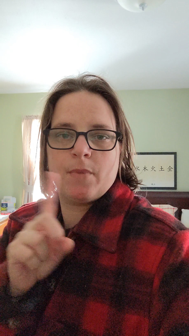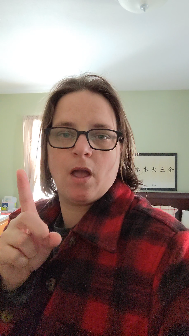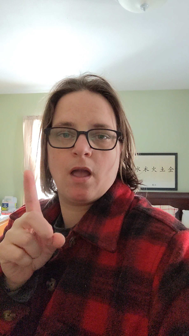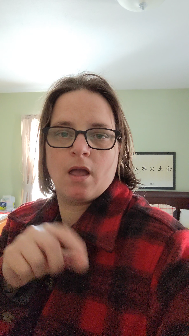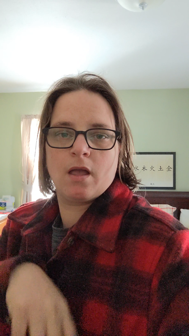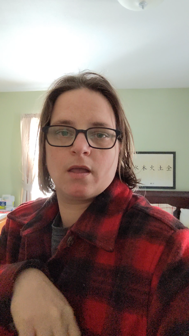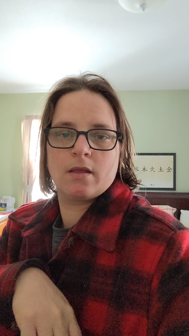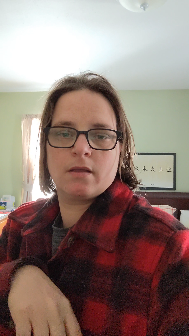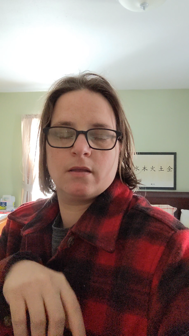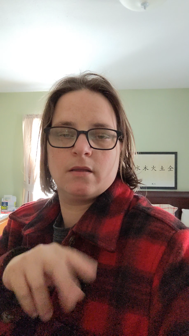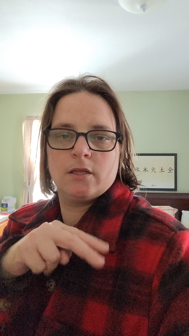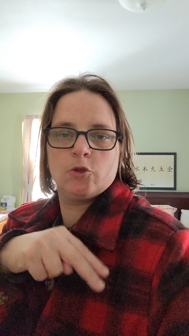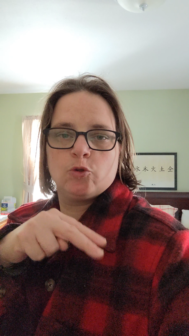nurse